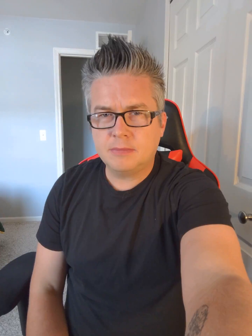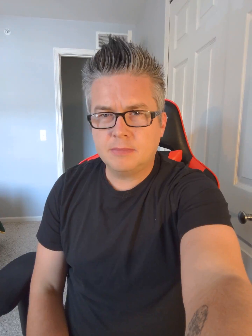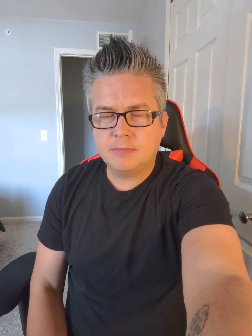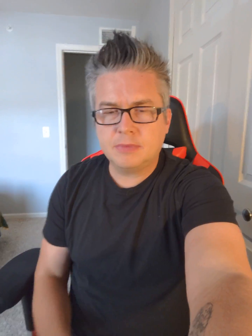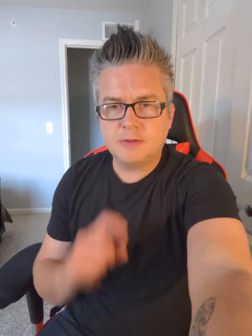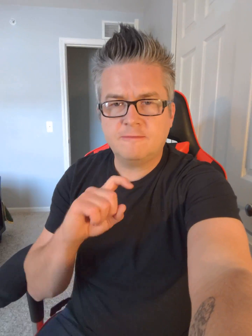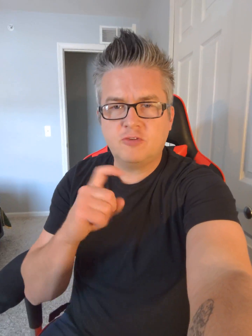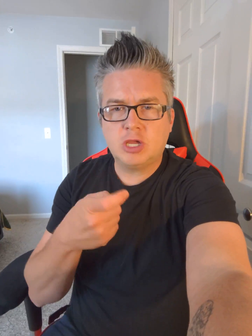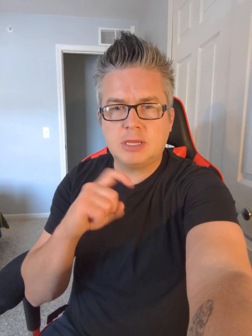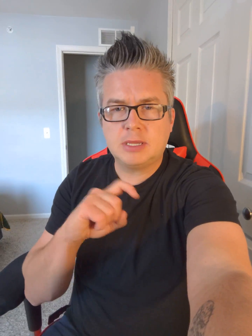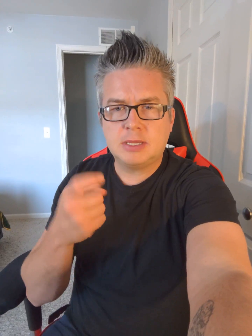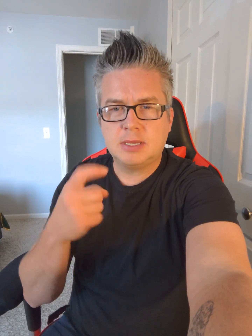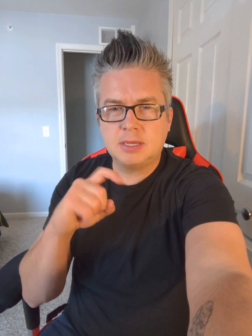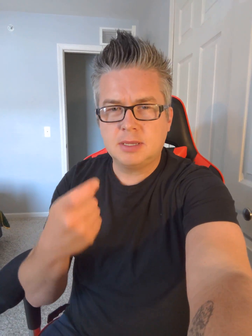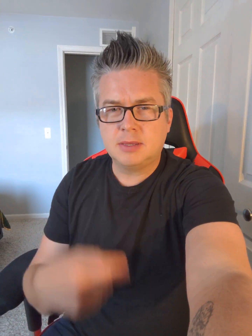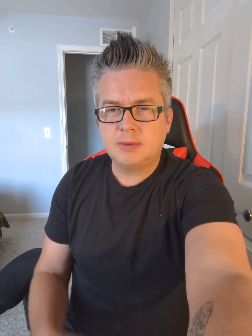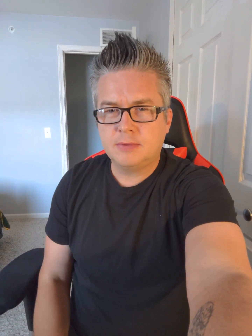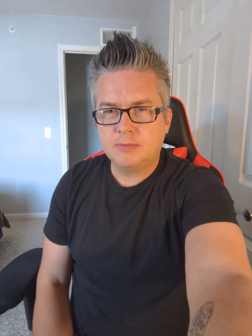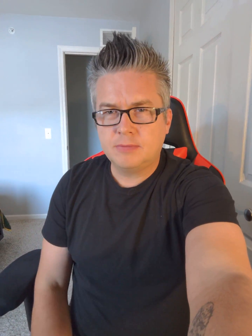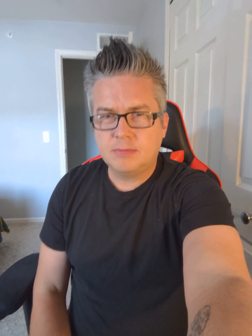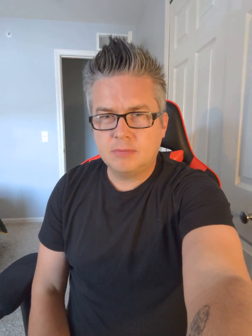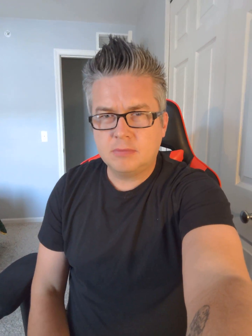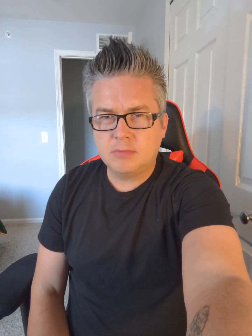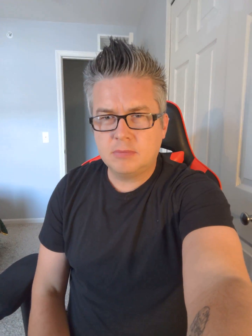friend